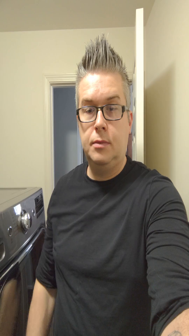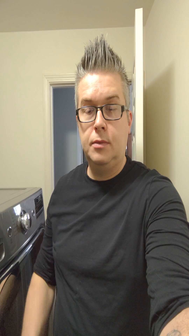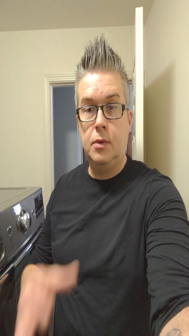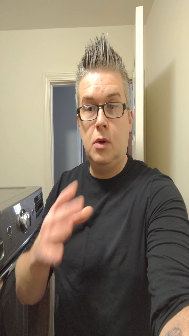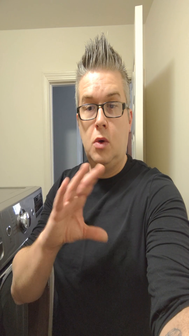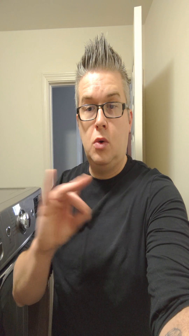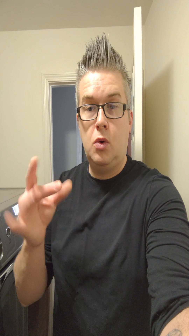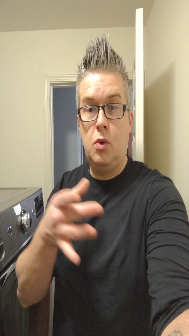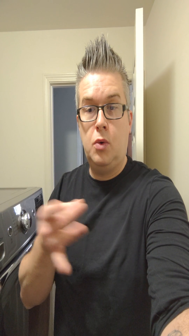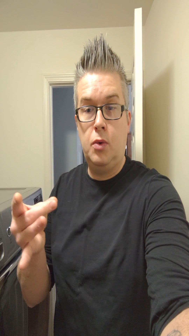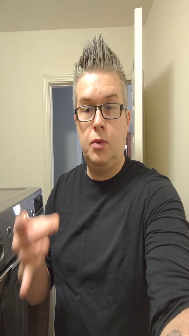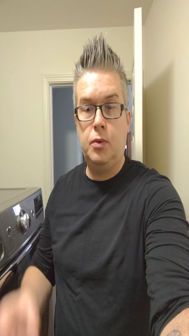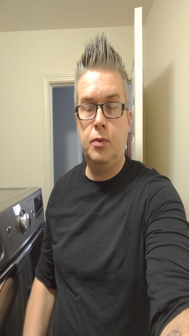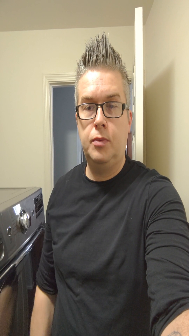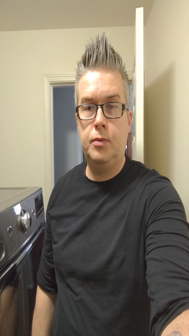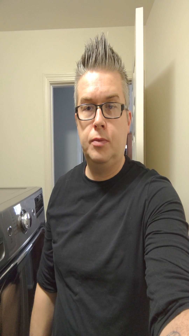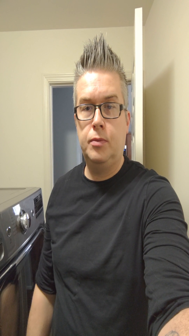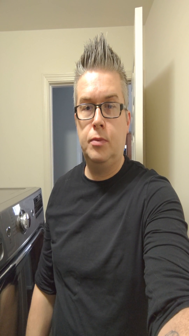story